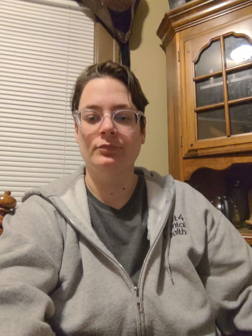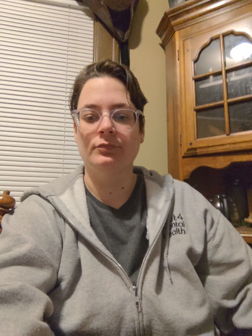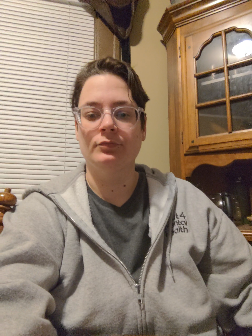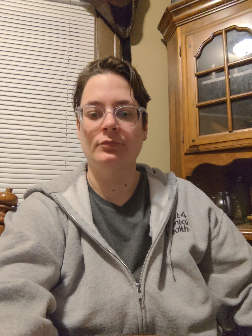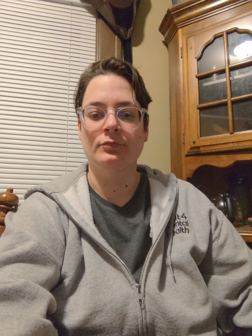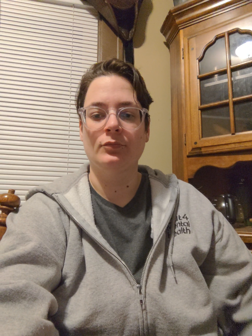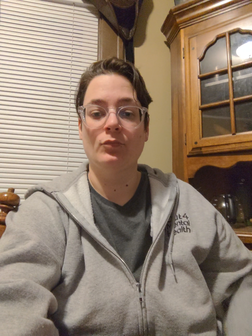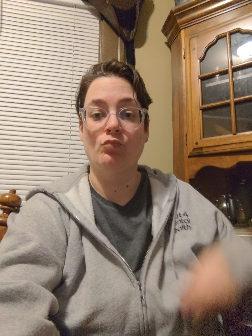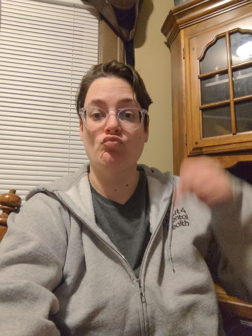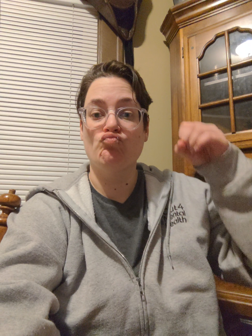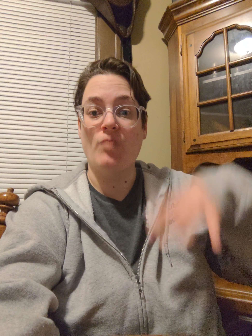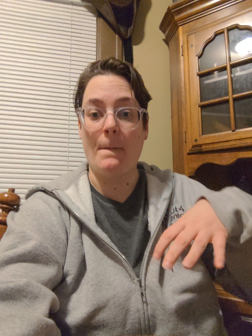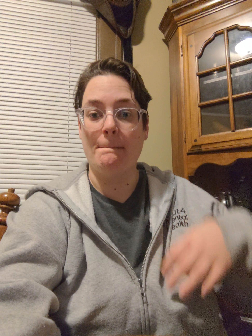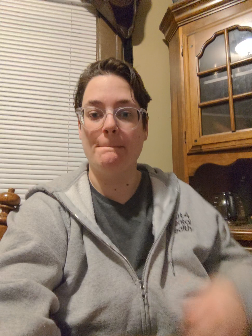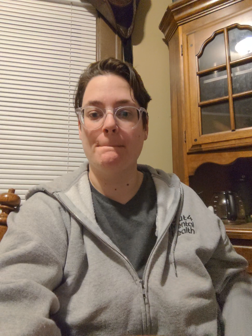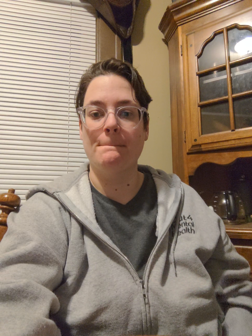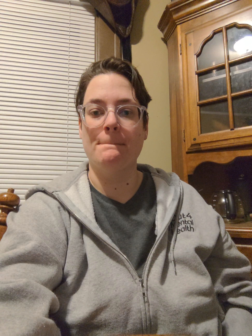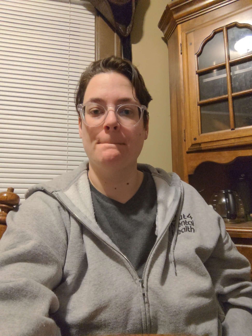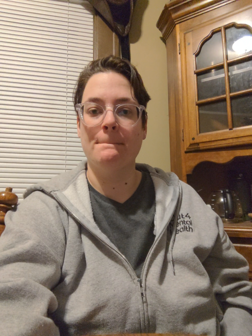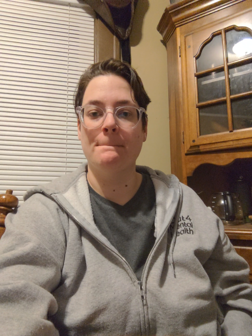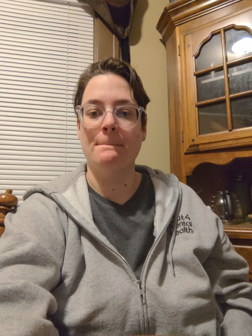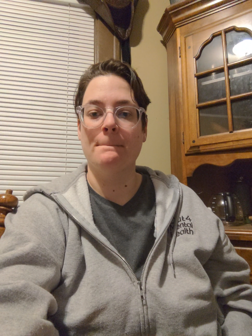drop